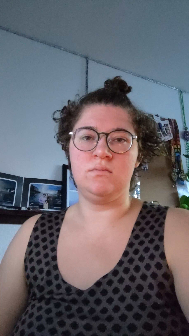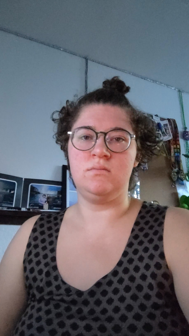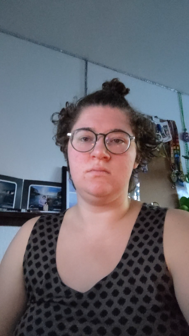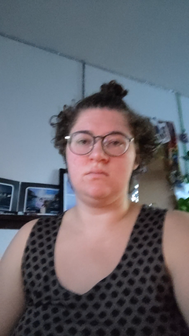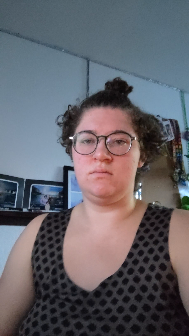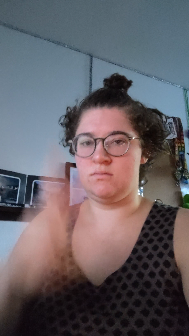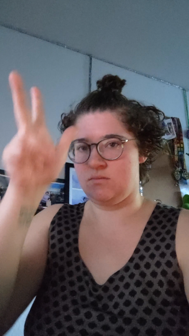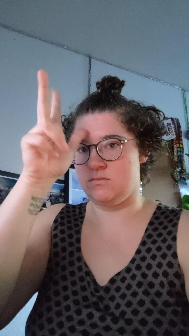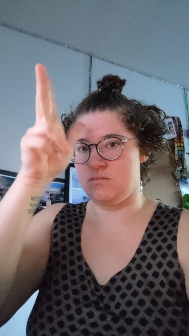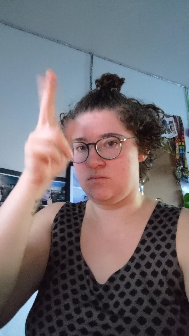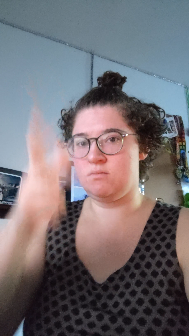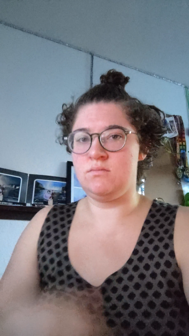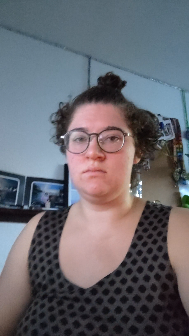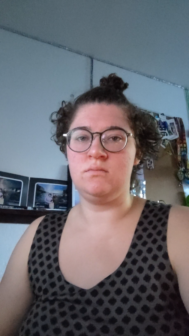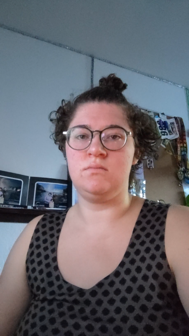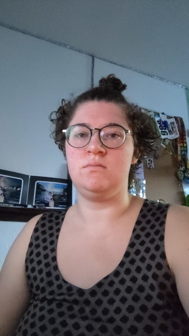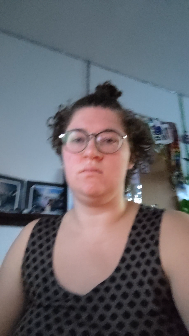rooster